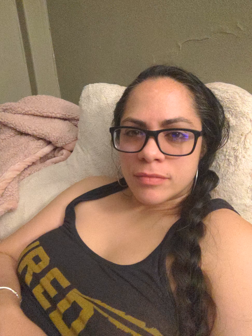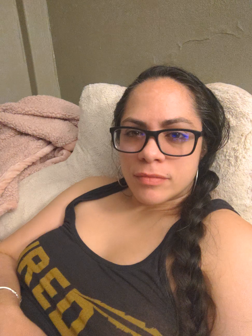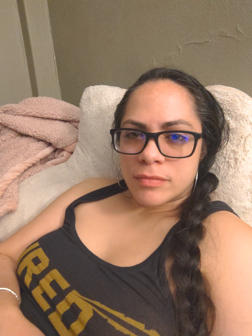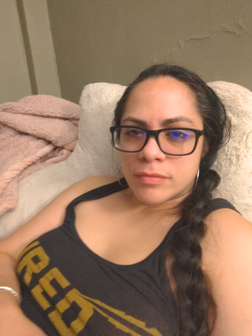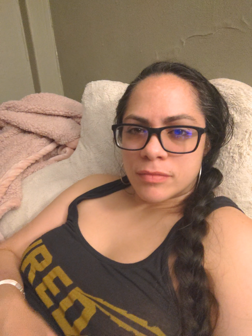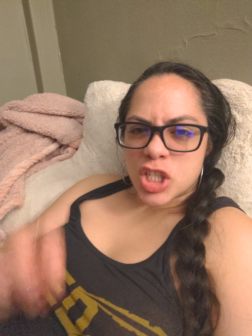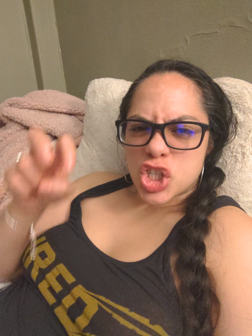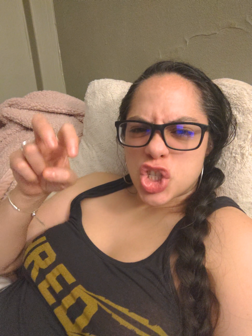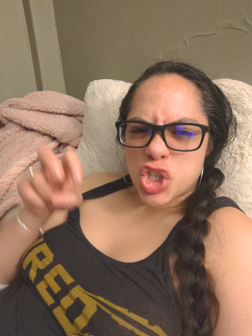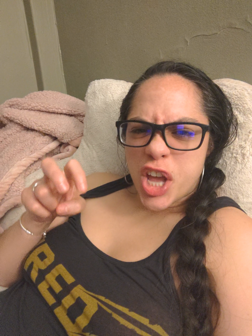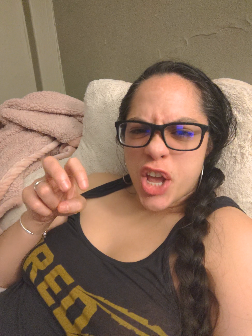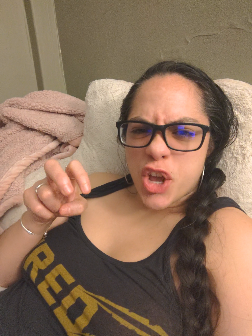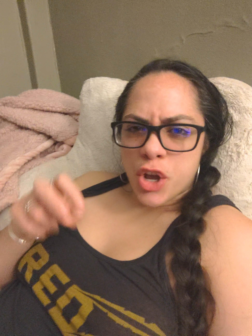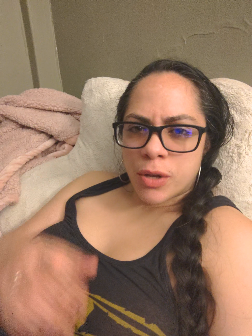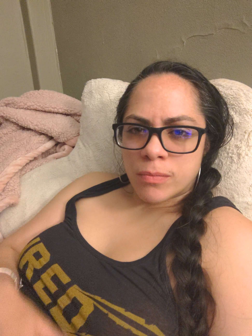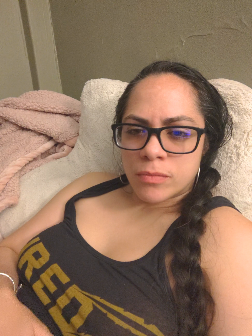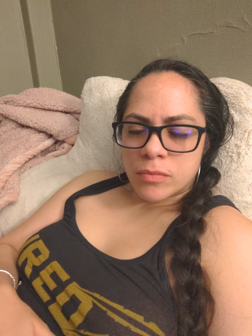chair